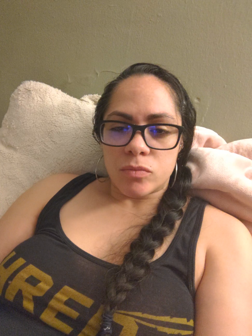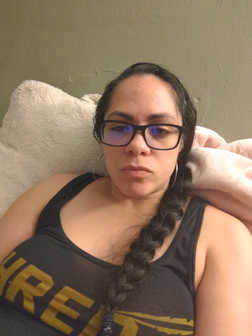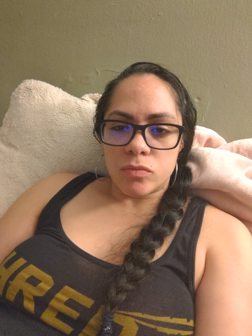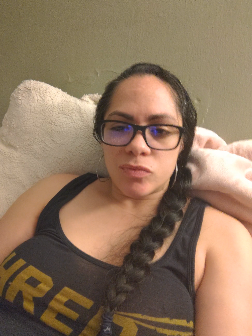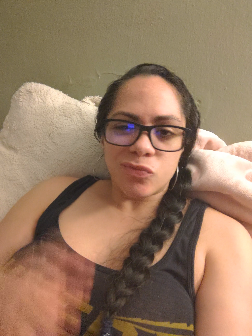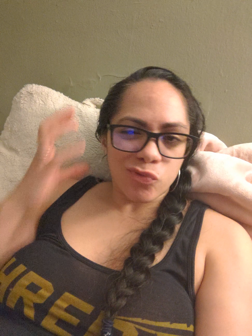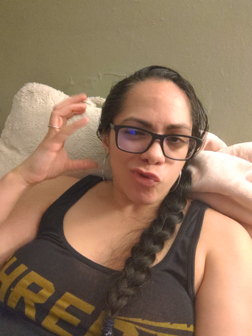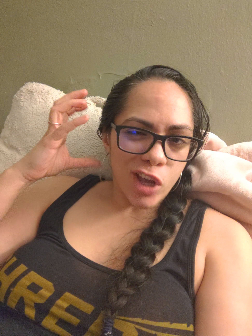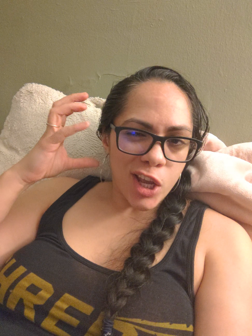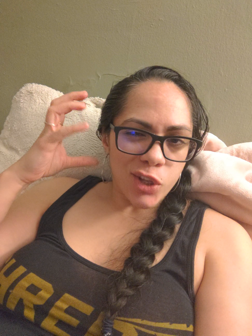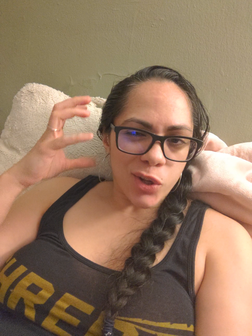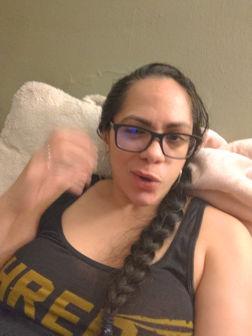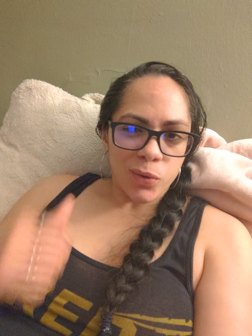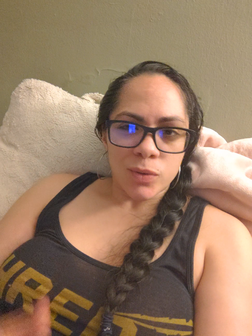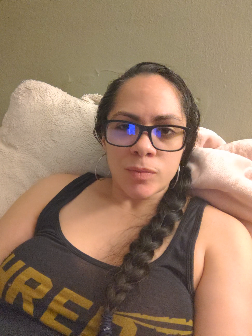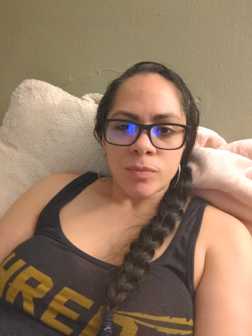radio